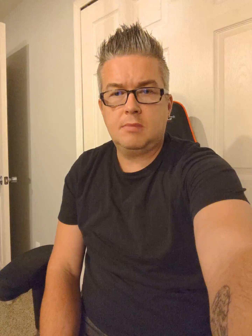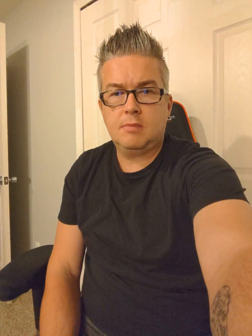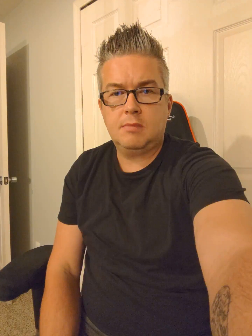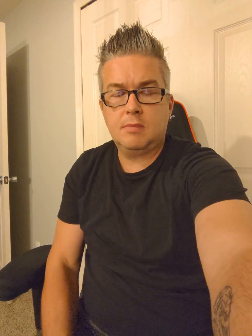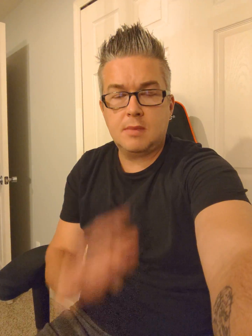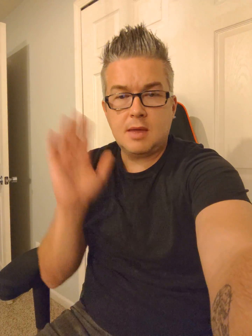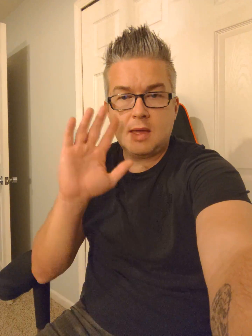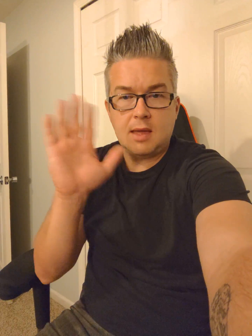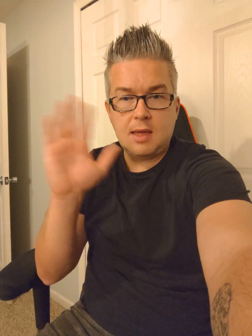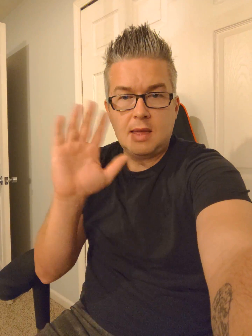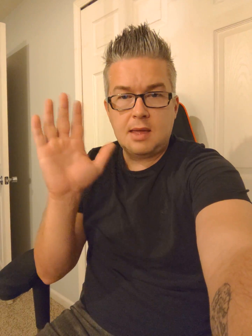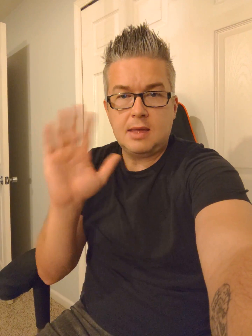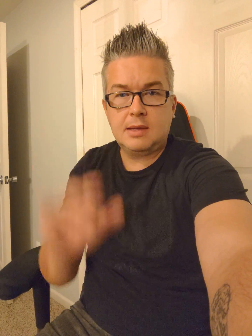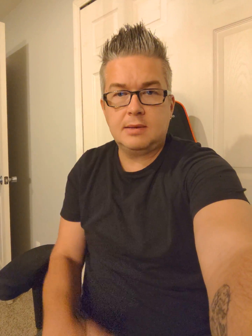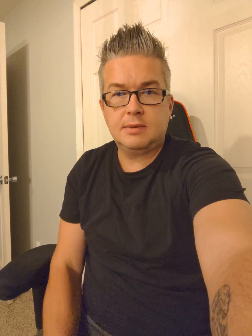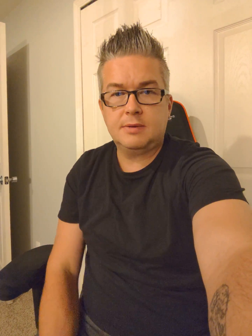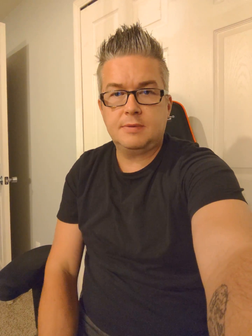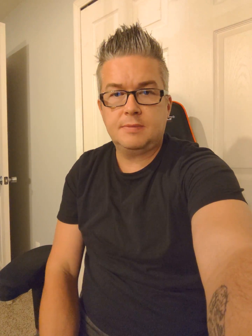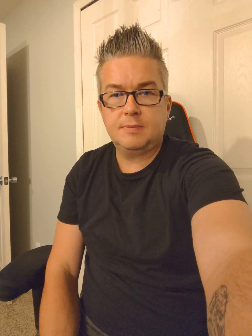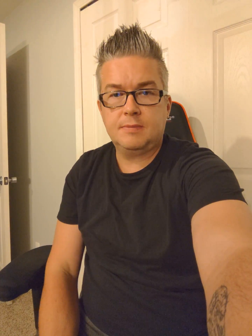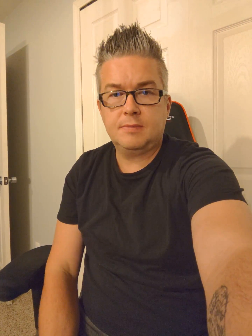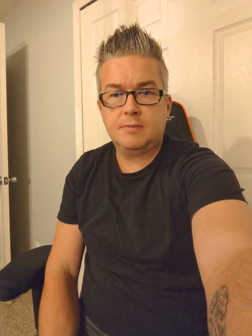hi